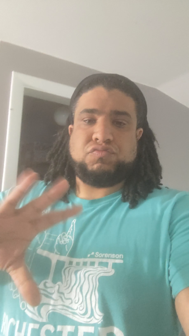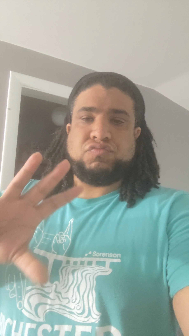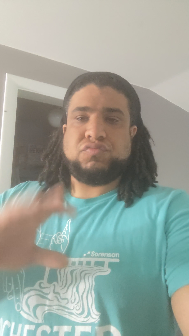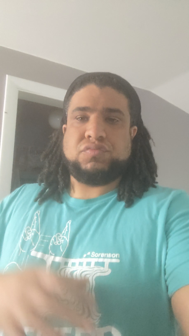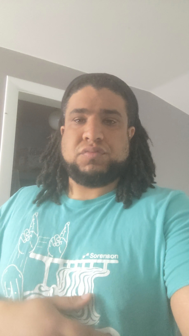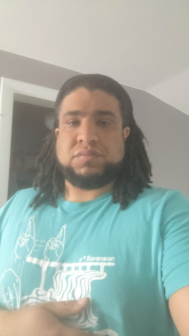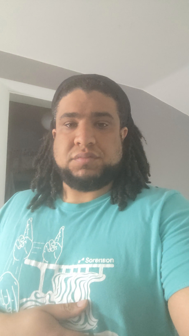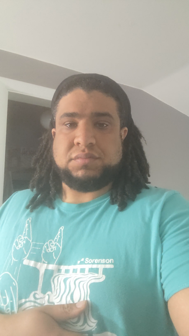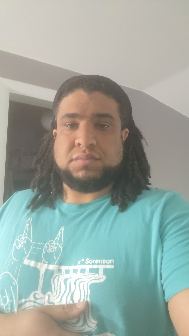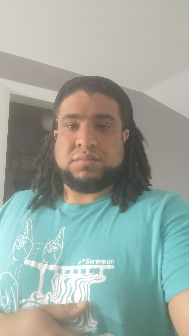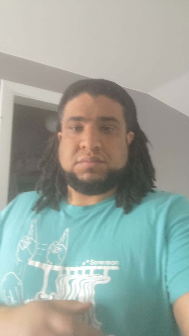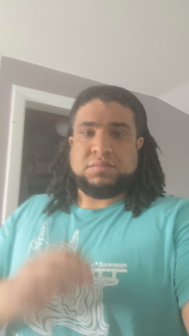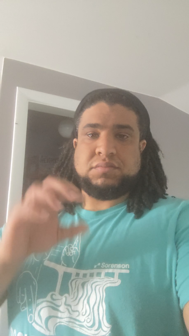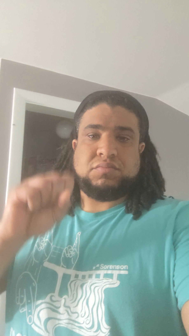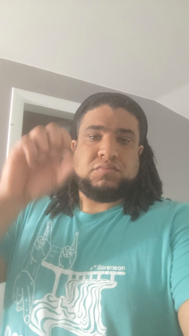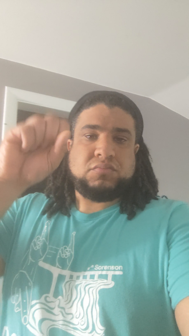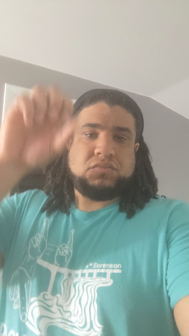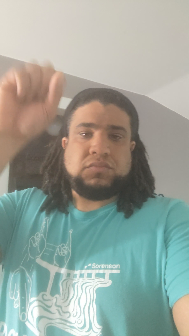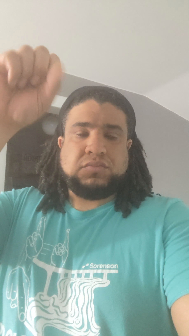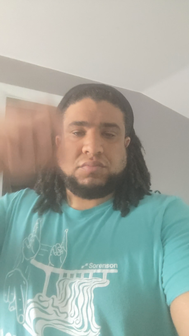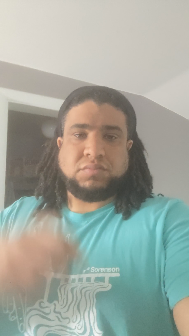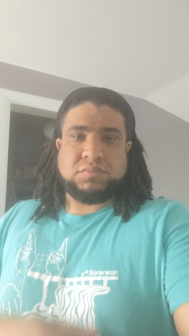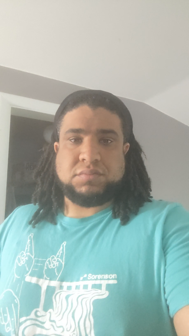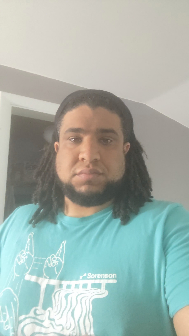ladder